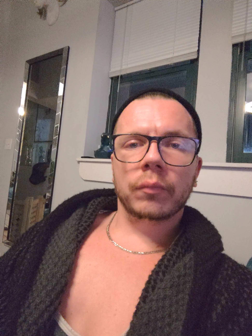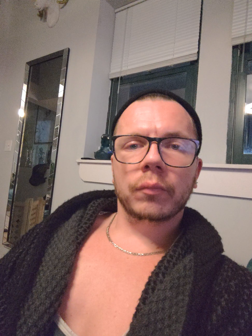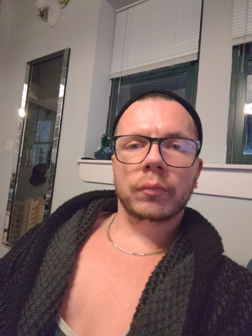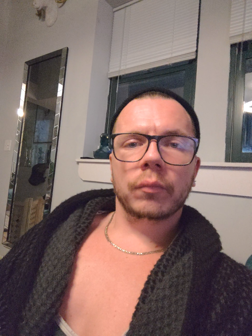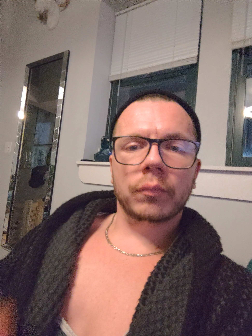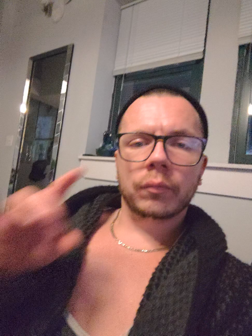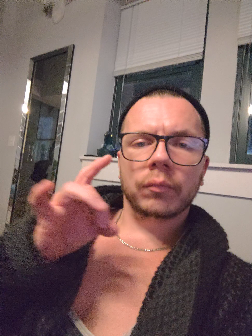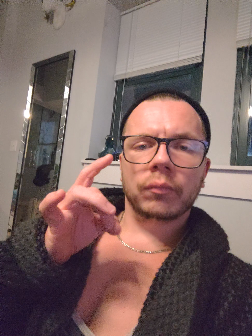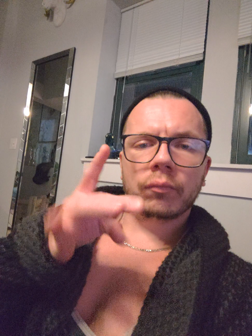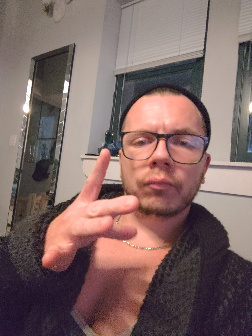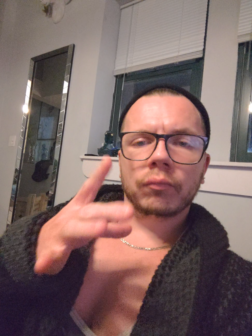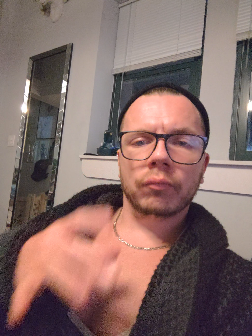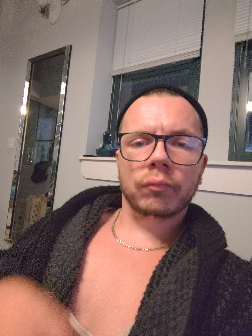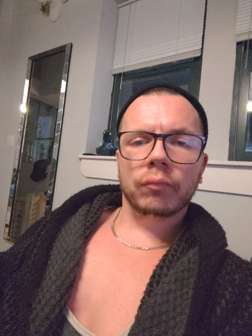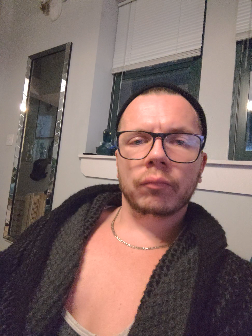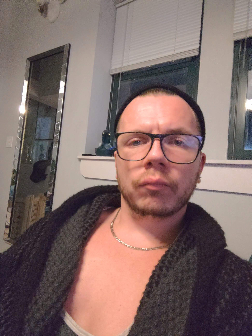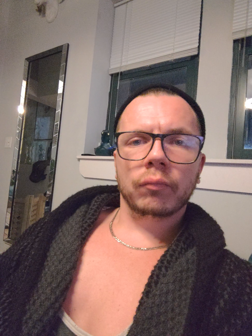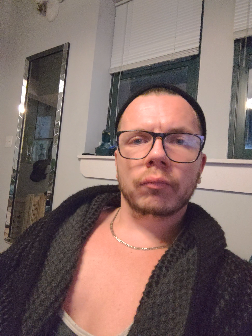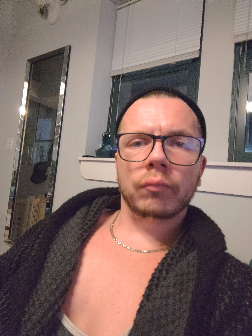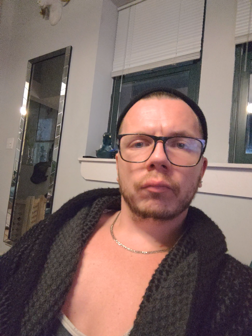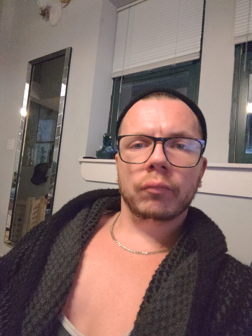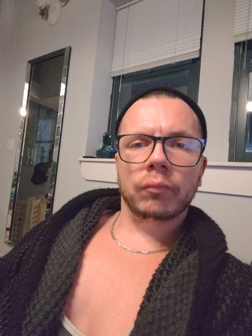hate